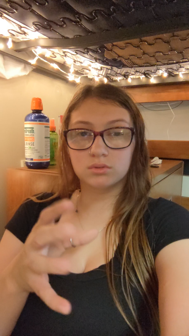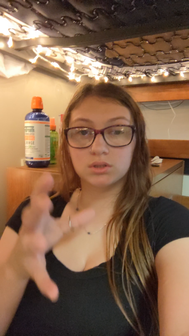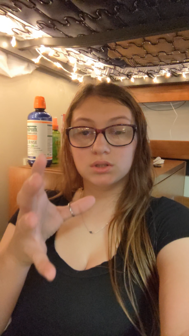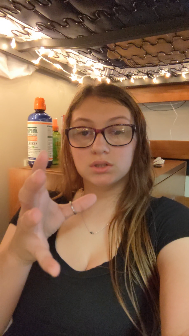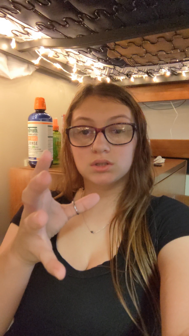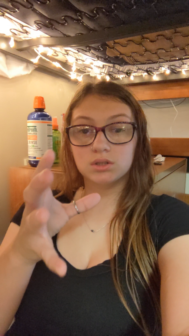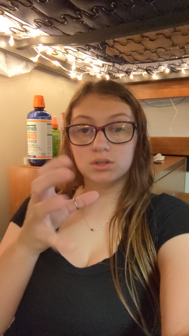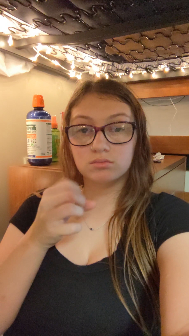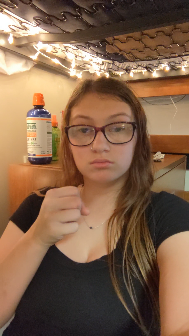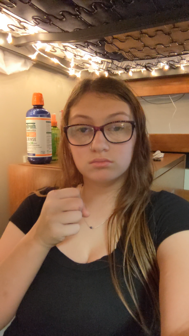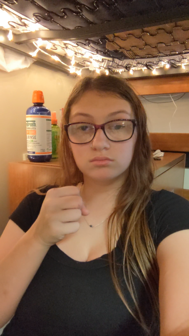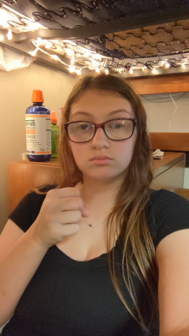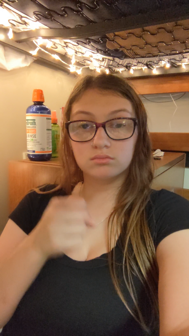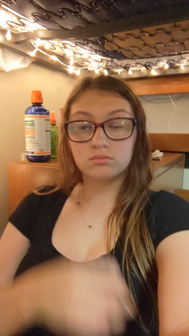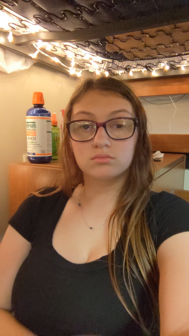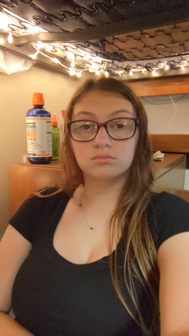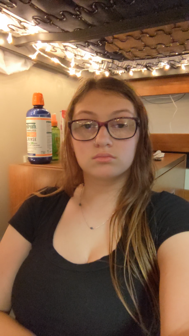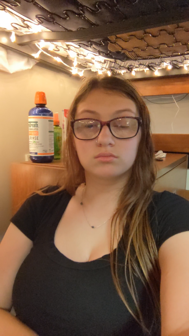get